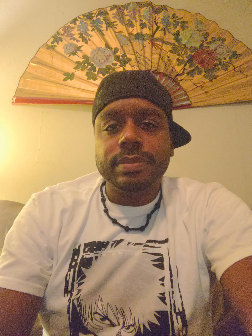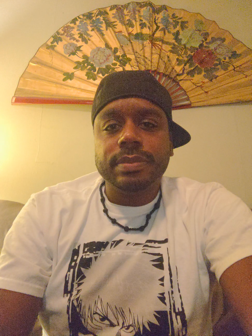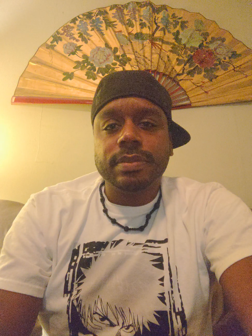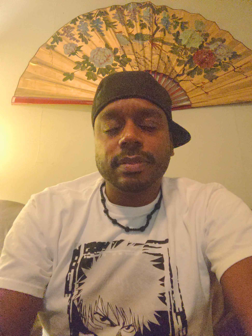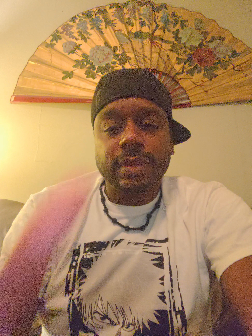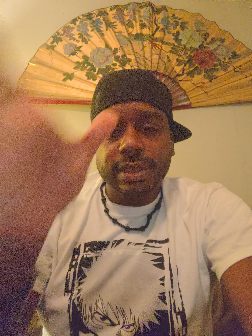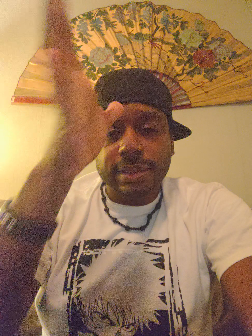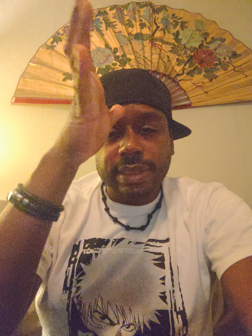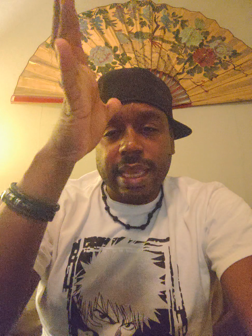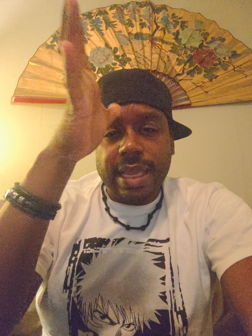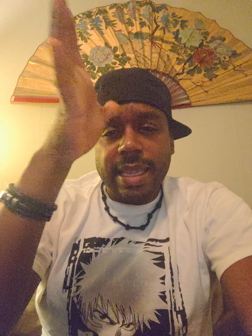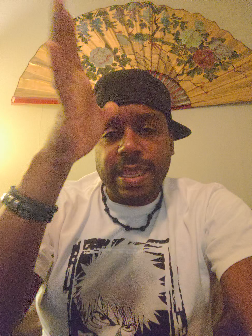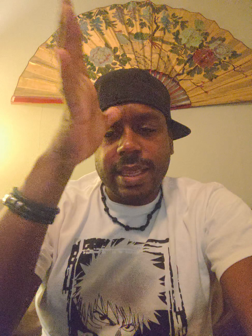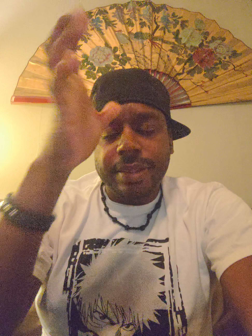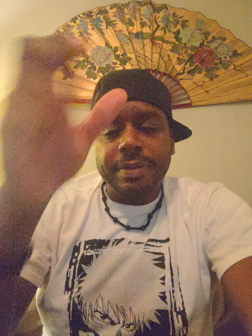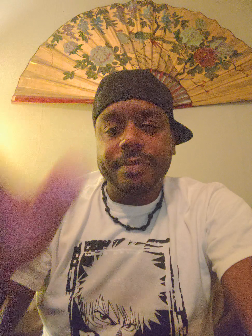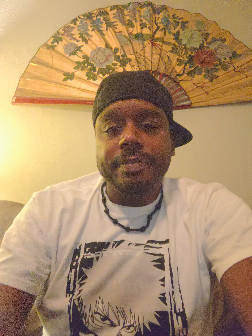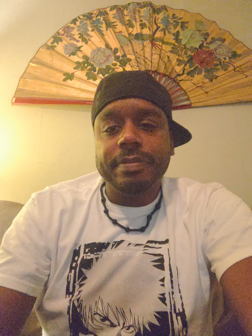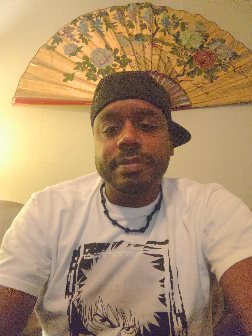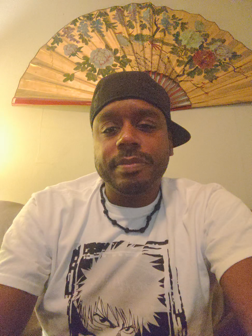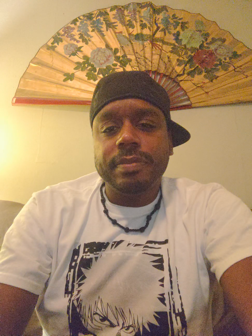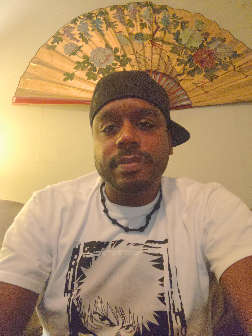dad